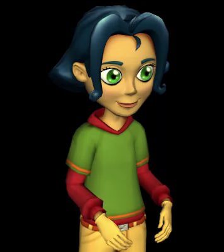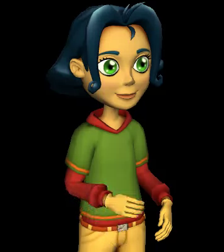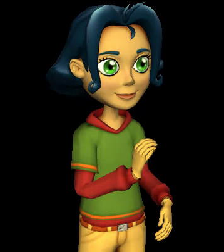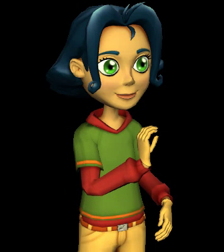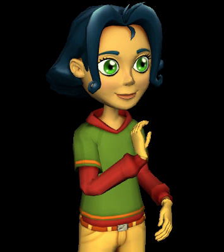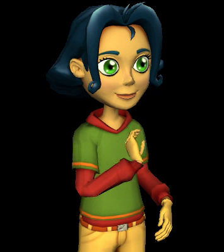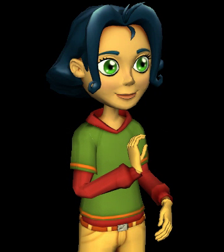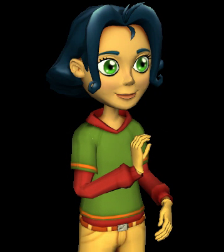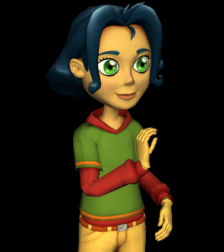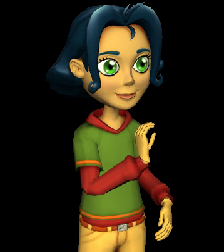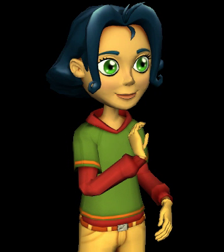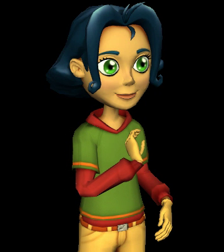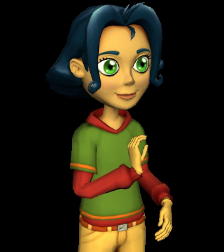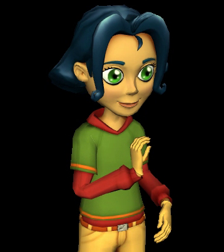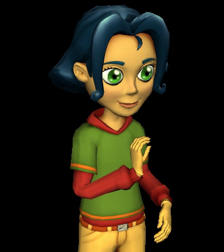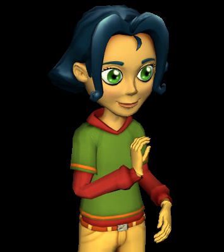يحاول